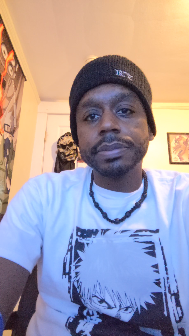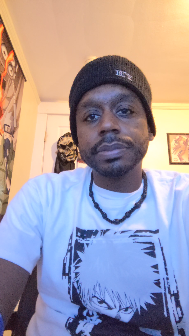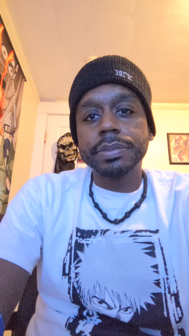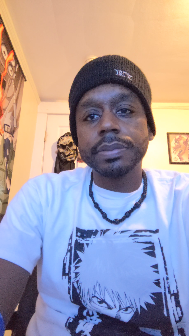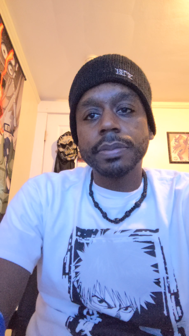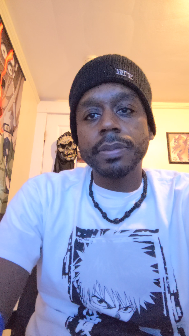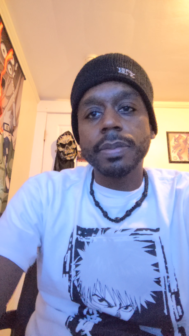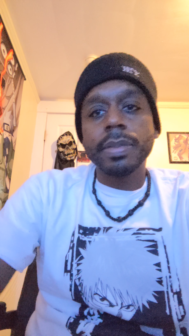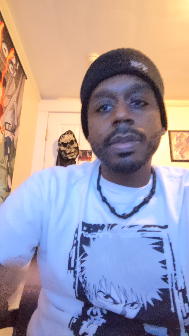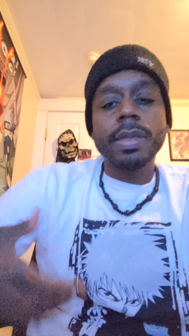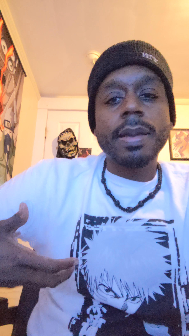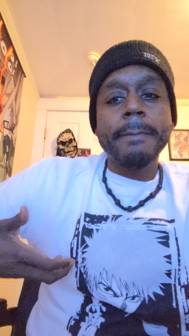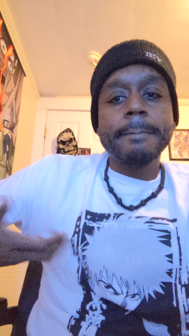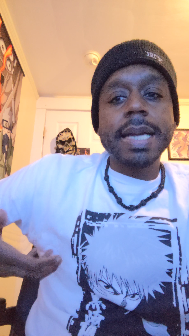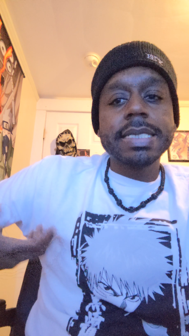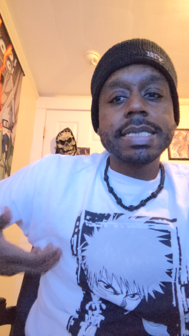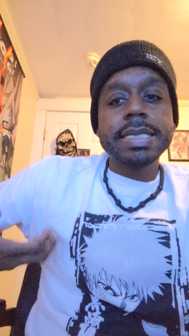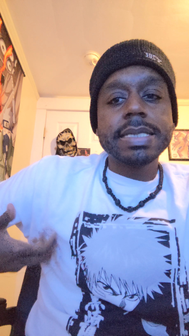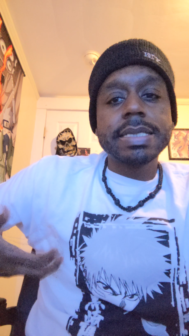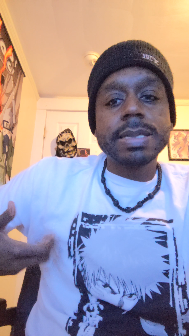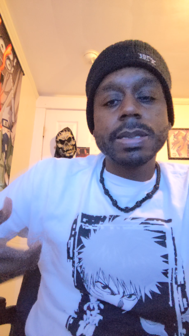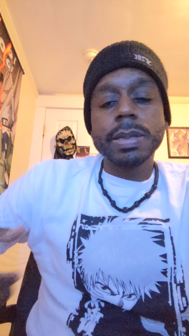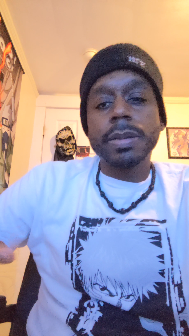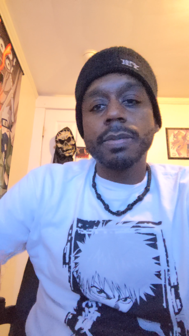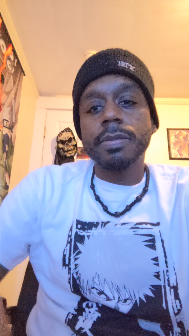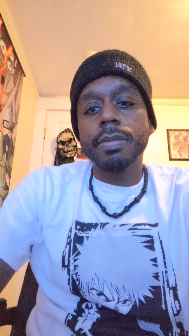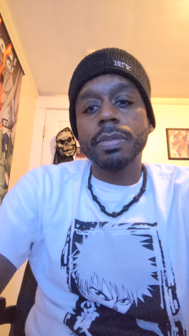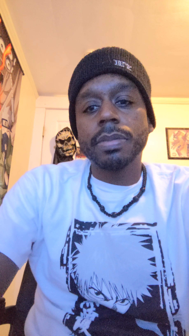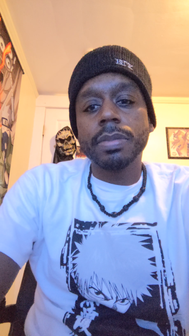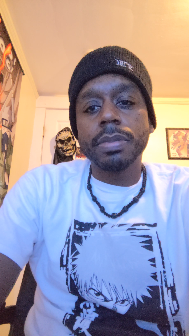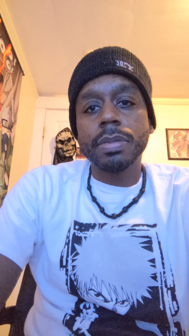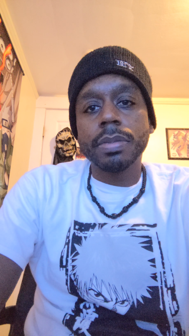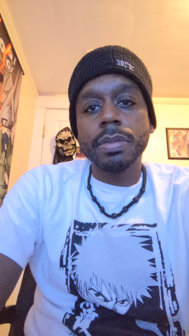monkey